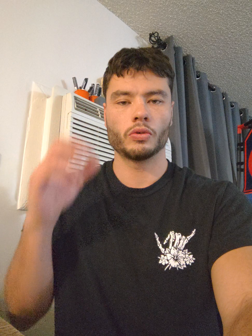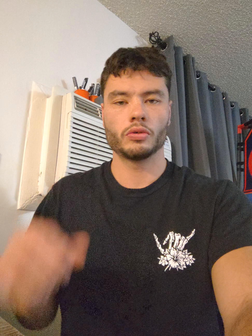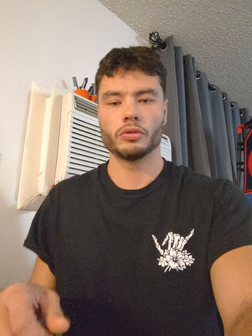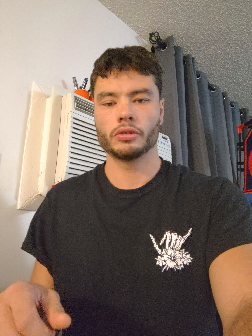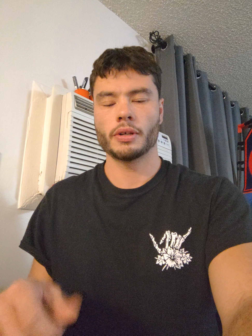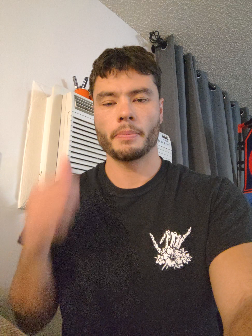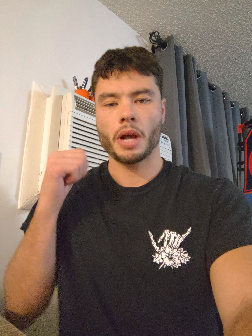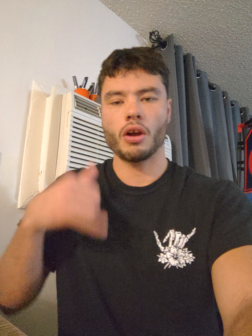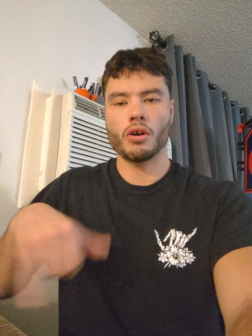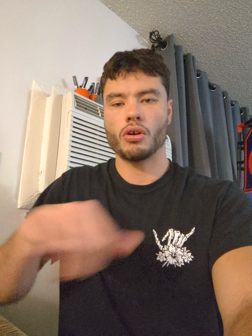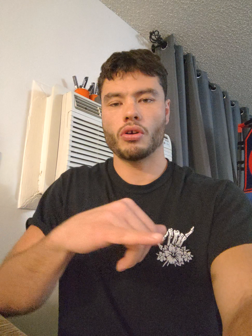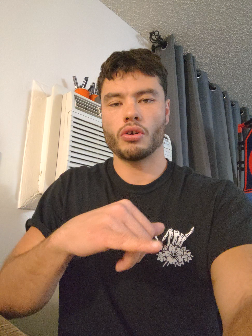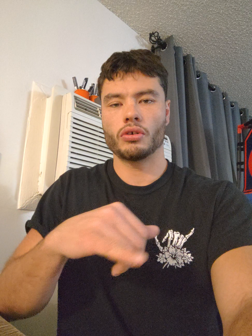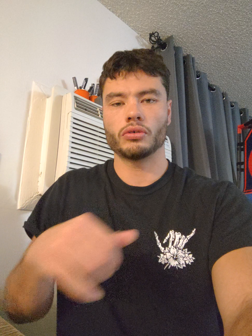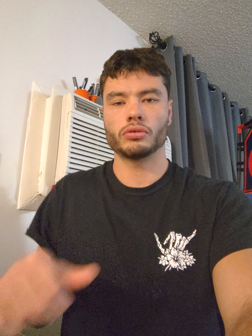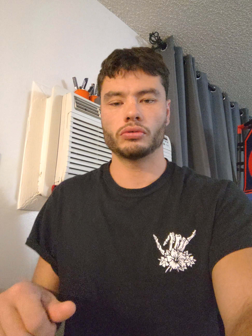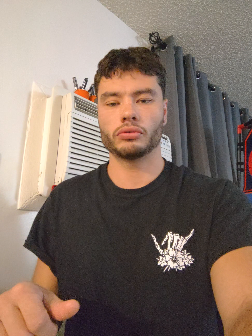backyard